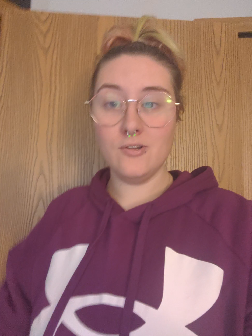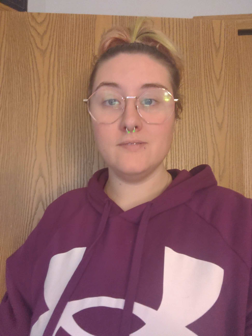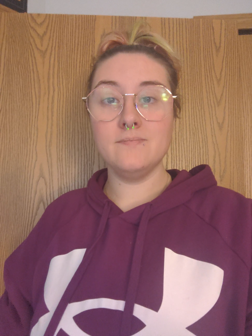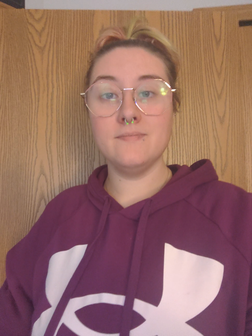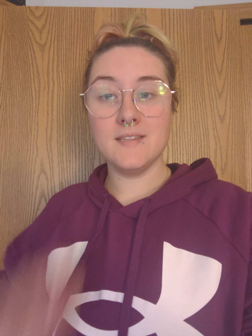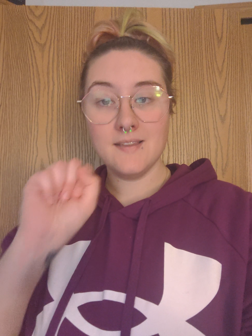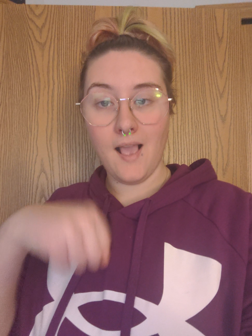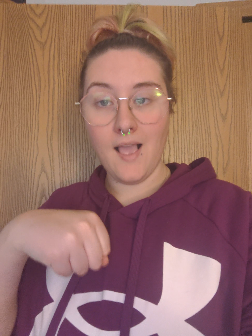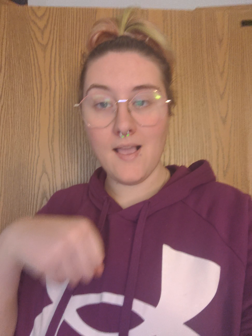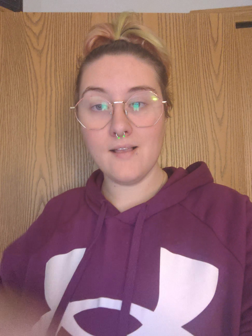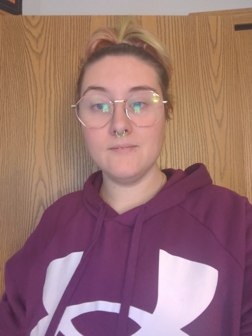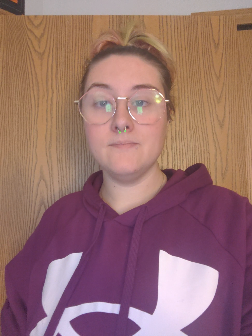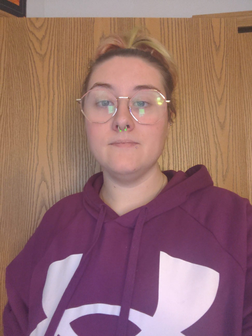can